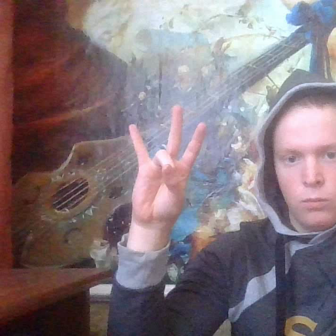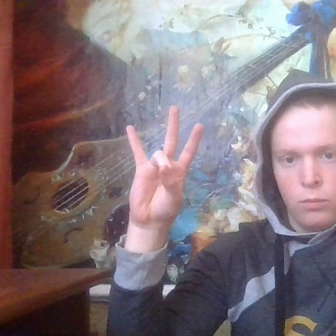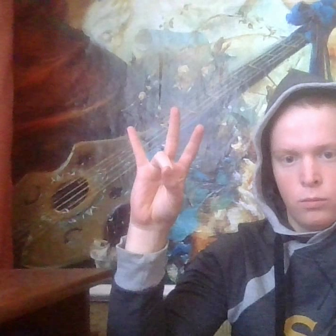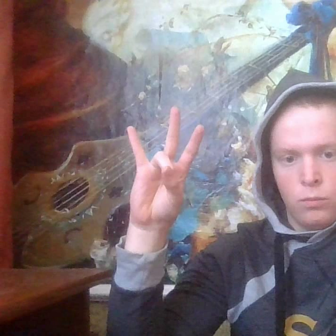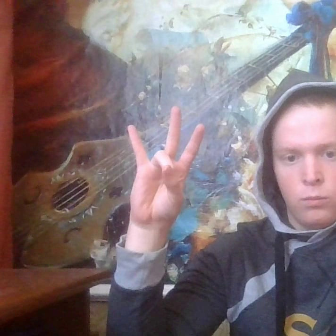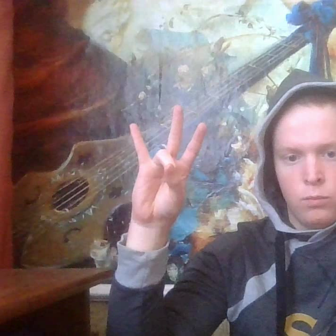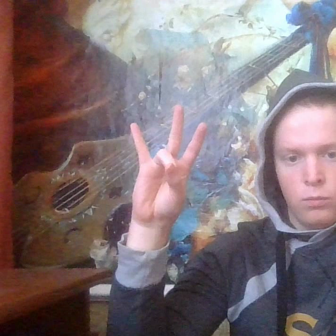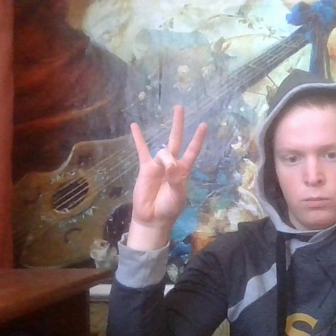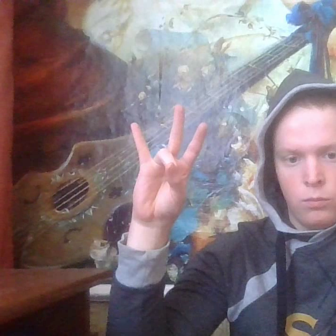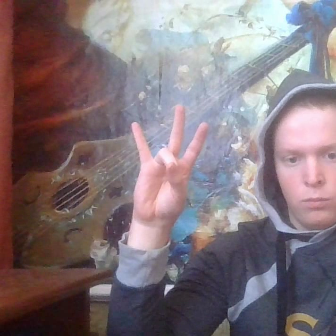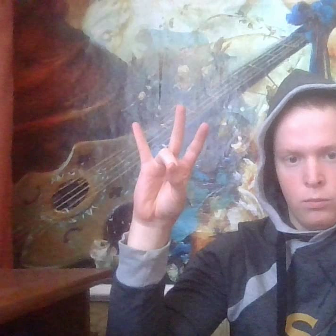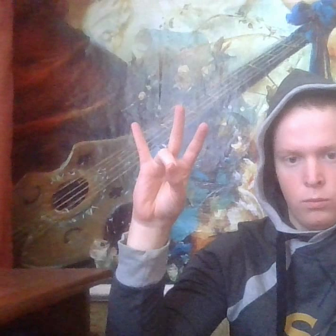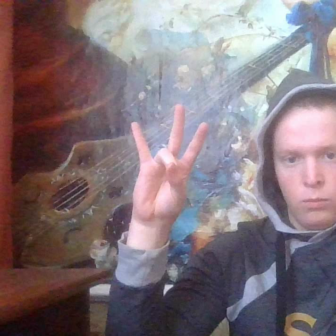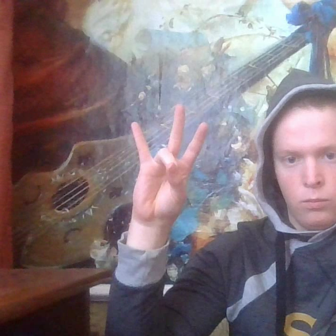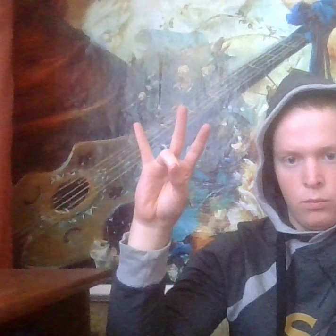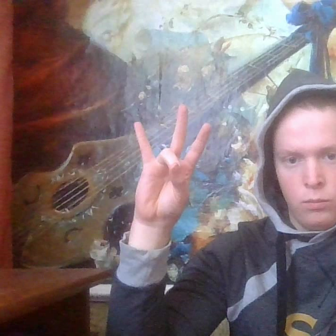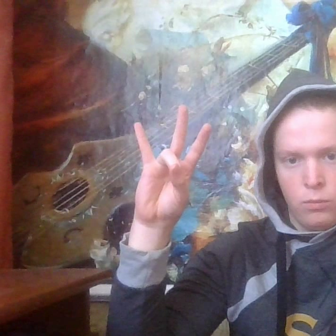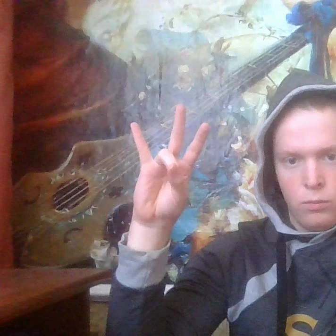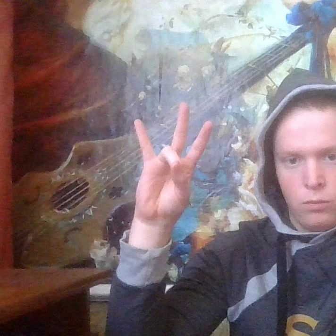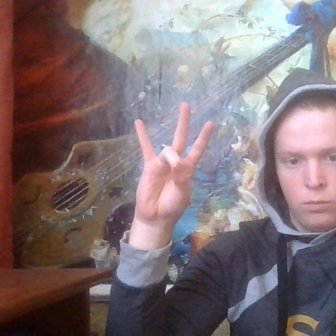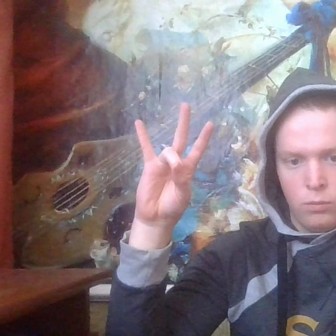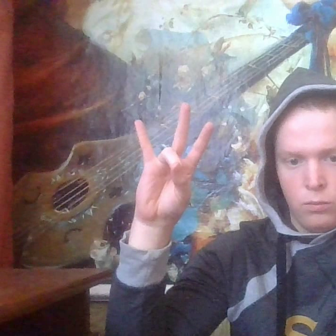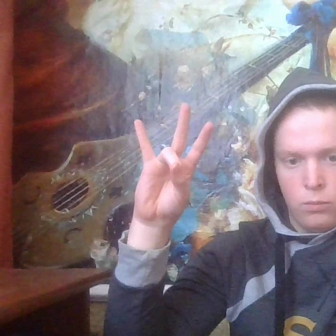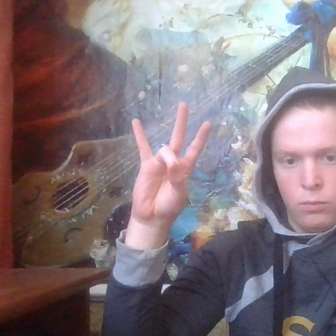Н